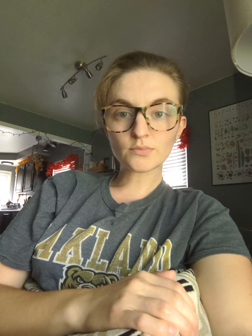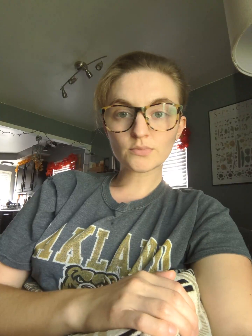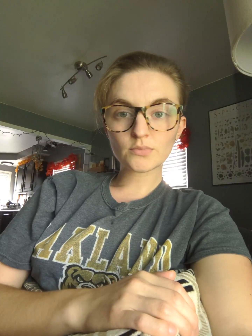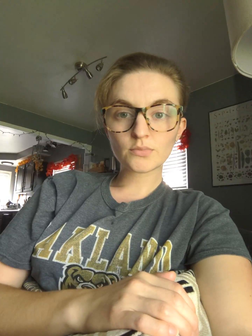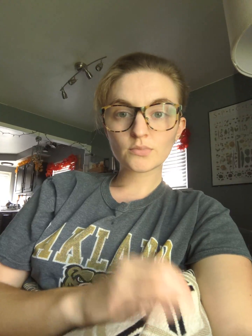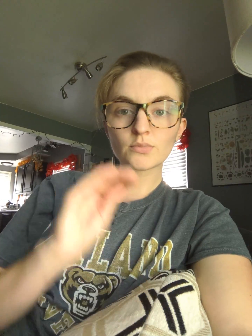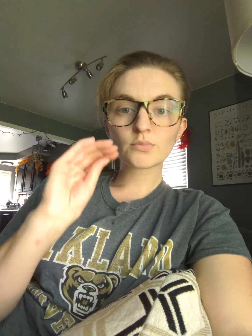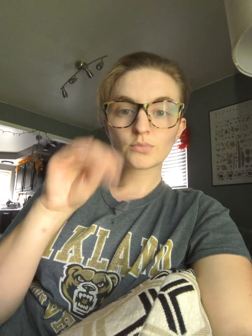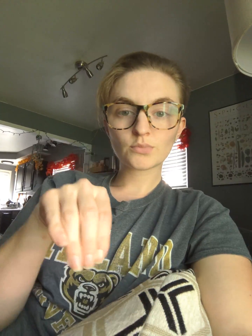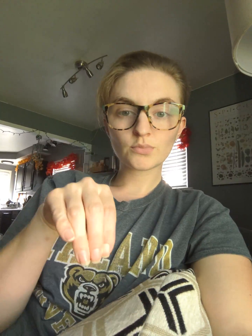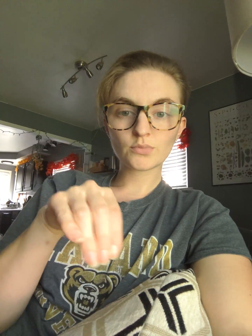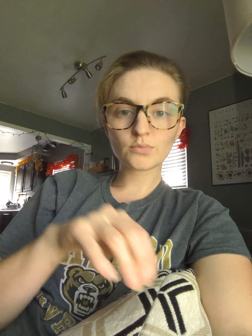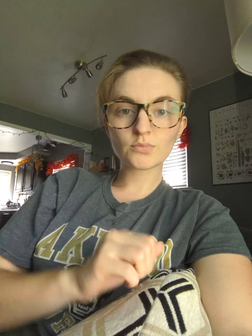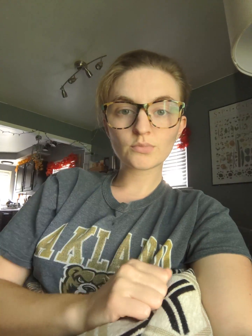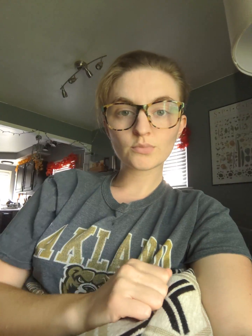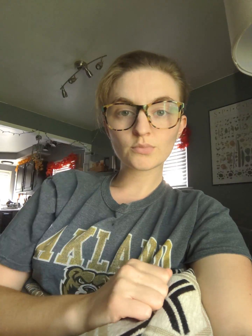put